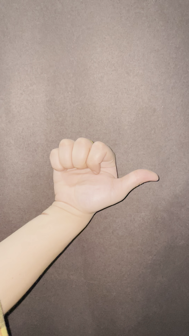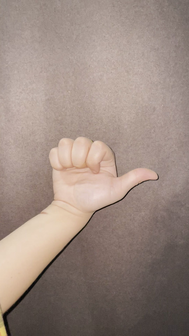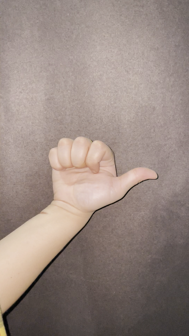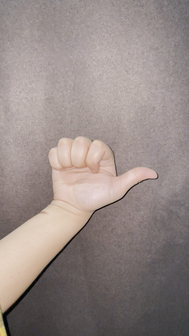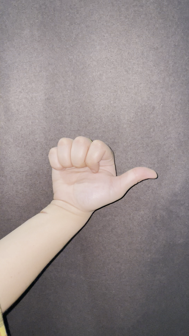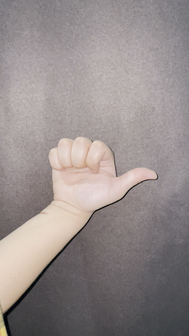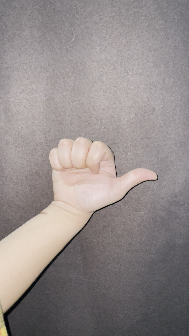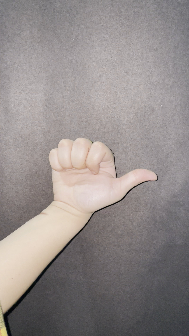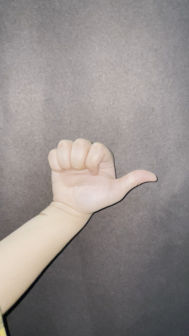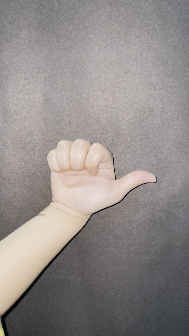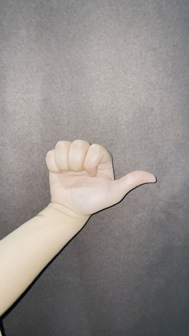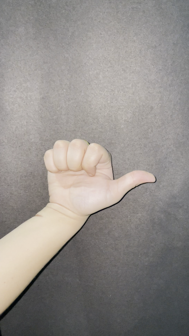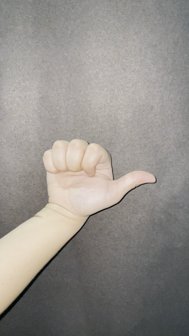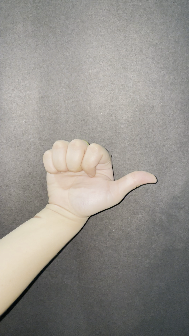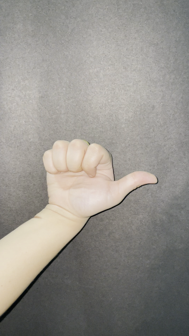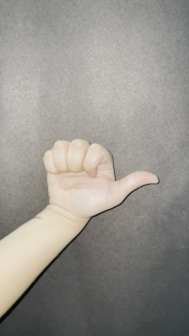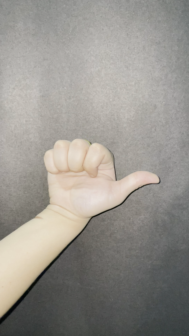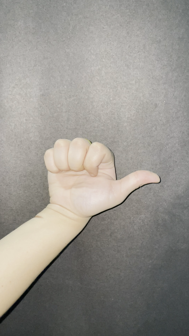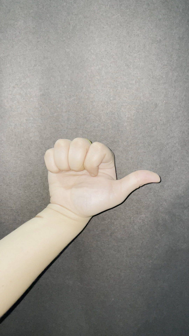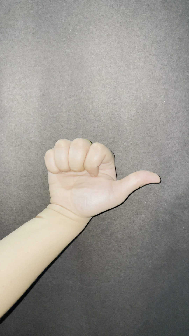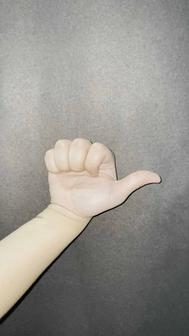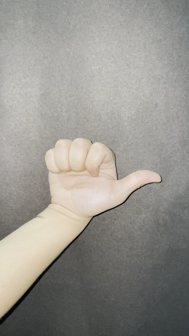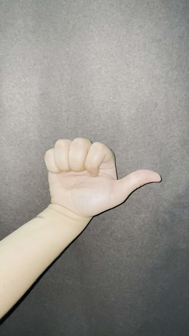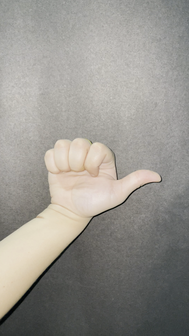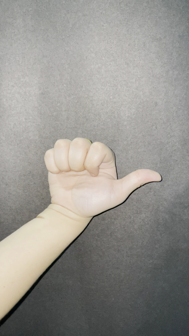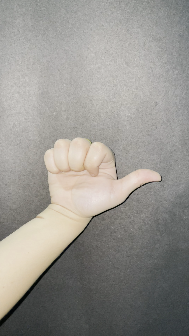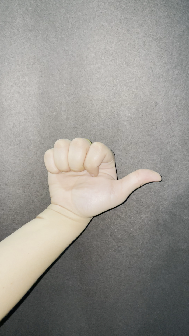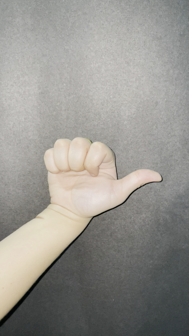ज